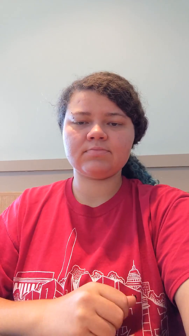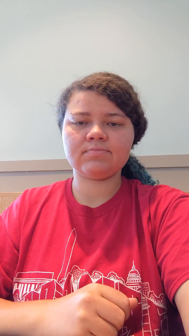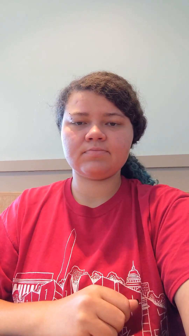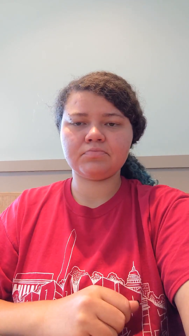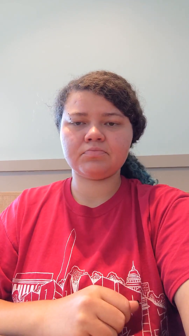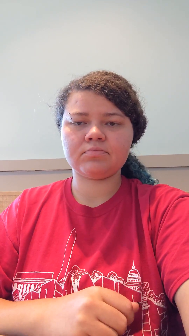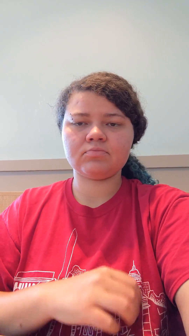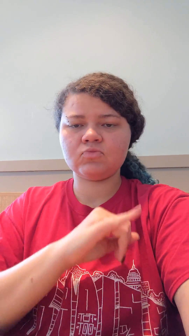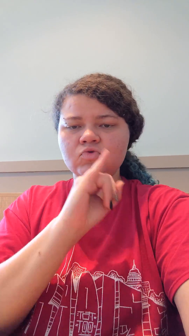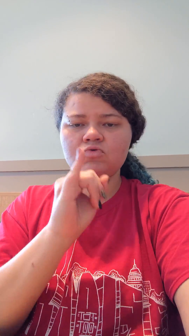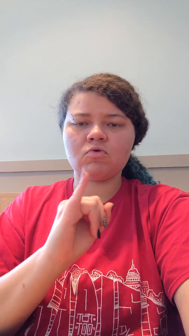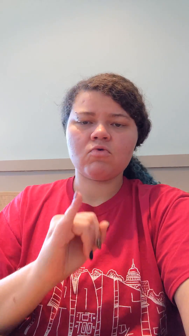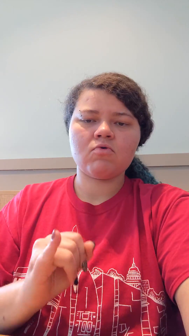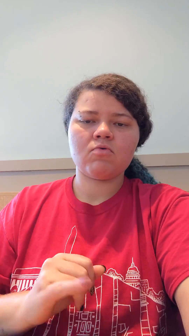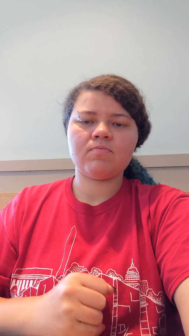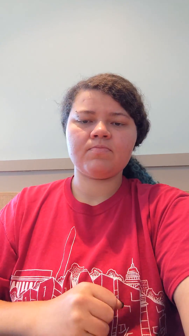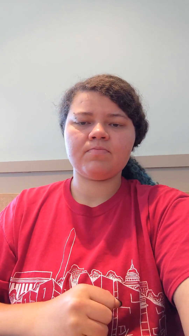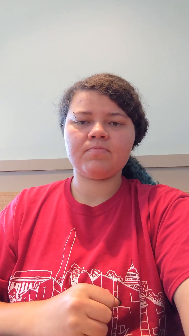draw